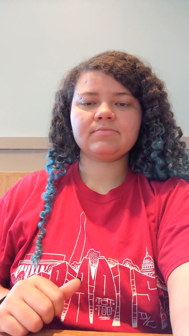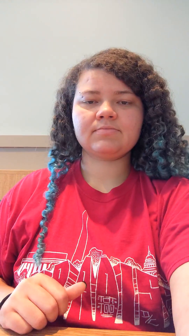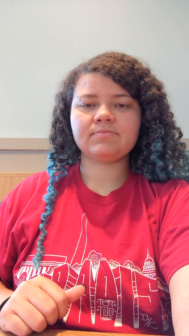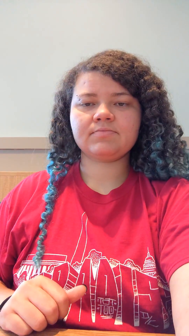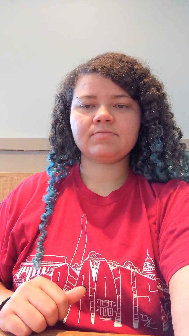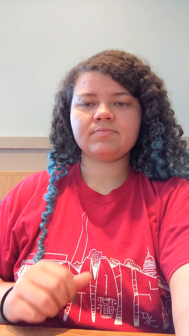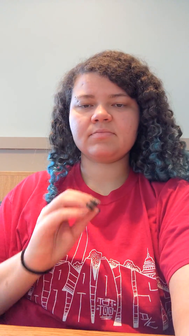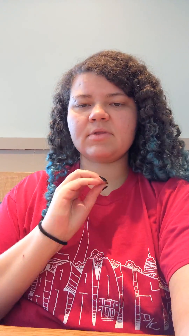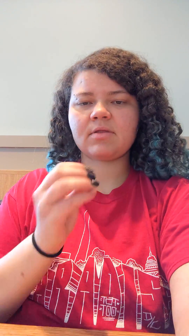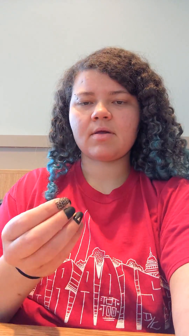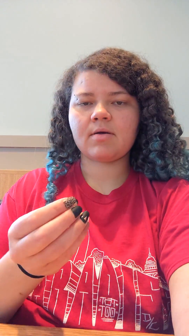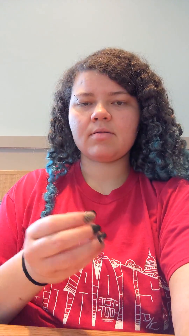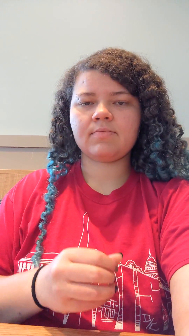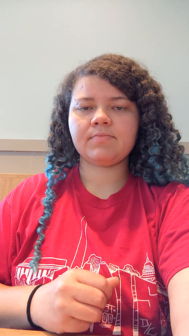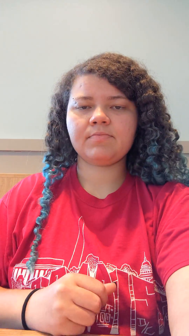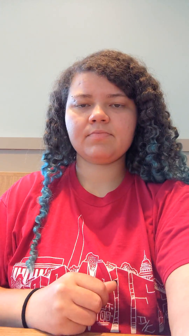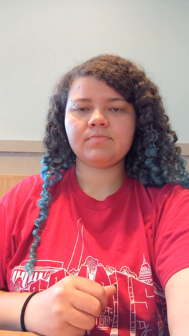none